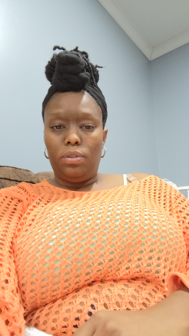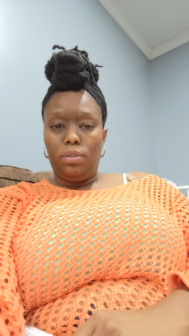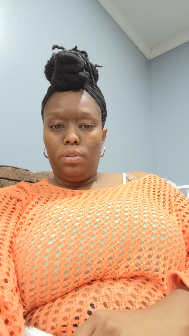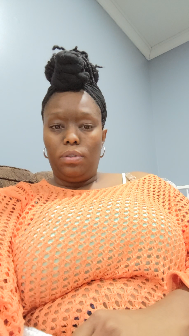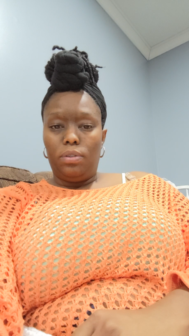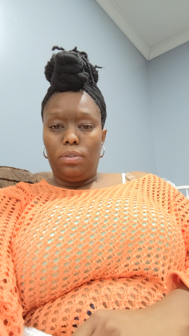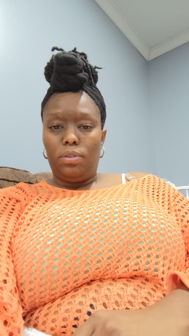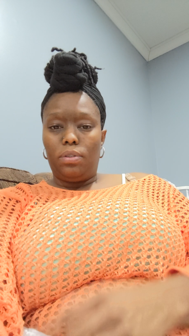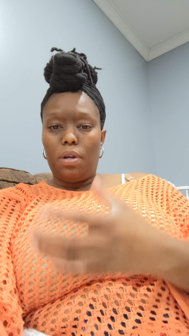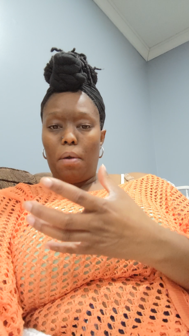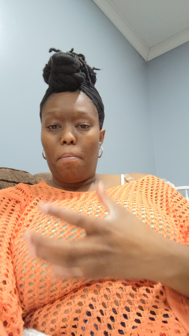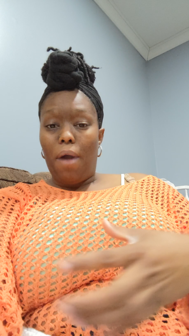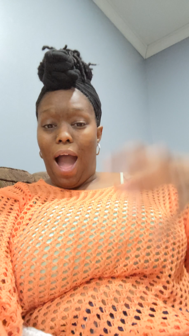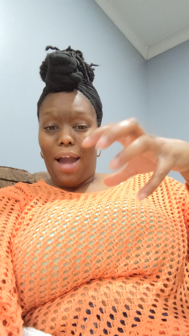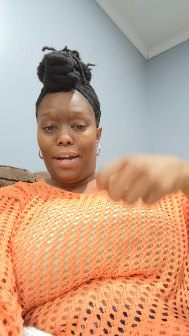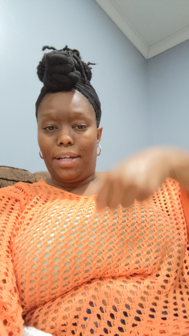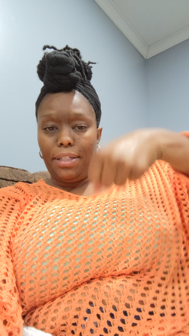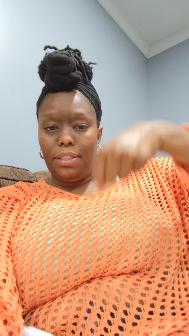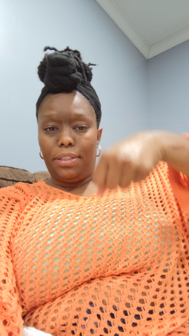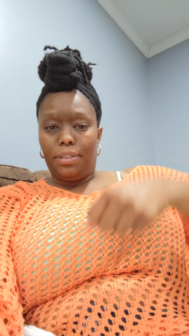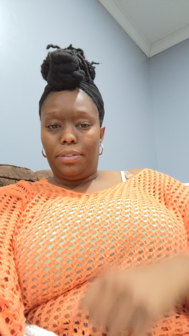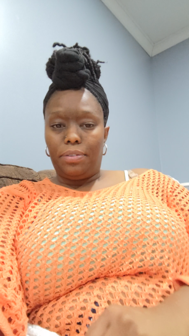bucket